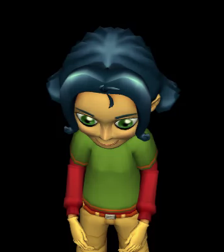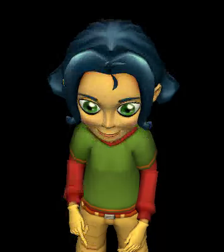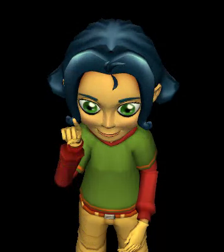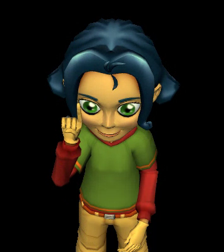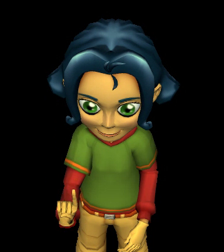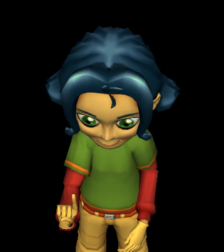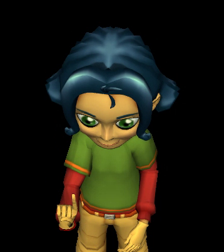امرأة